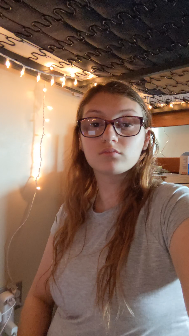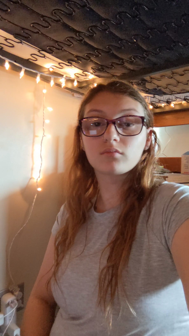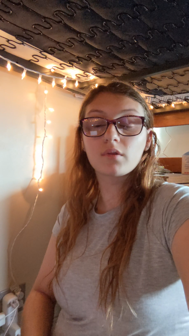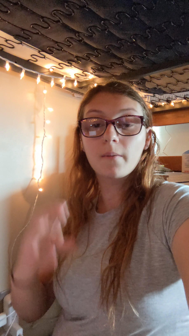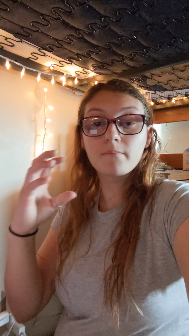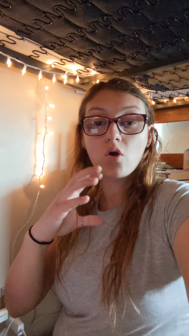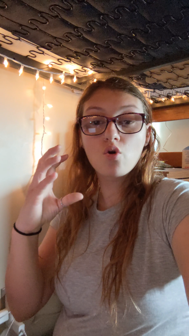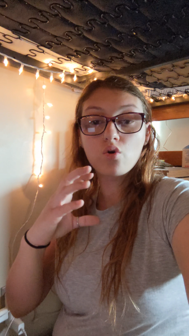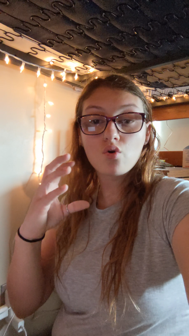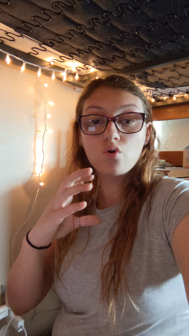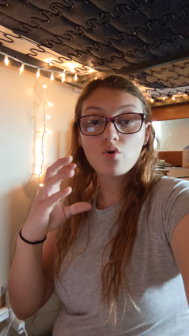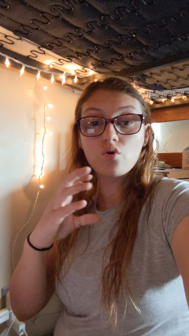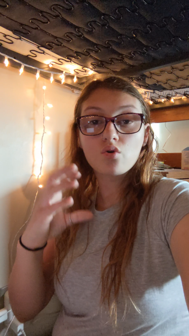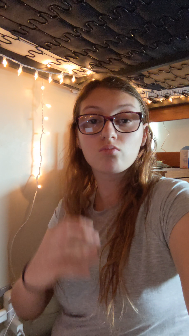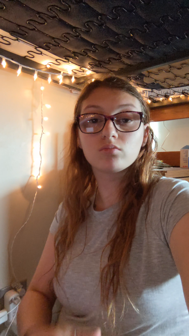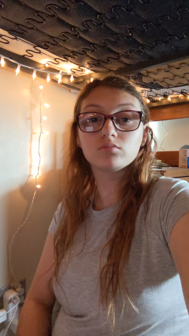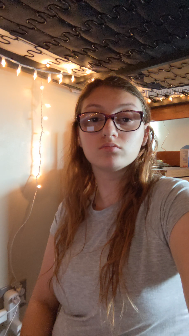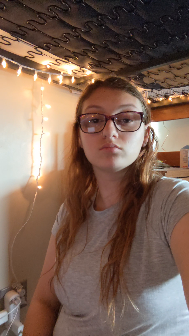ball